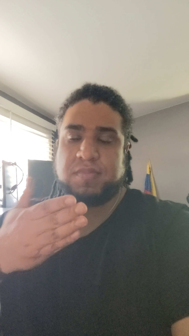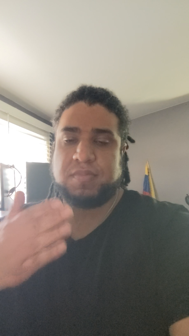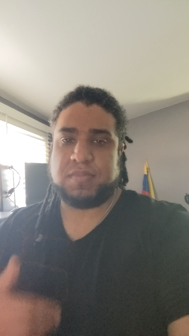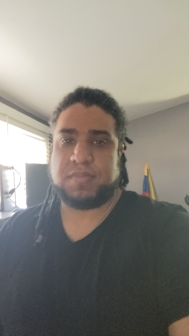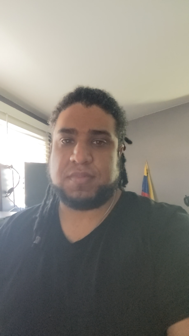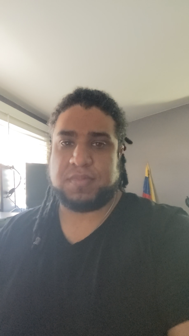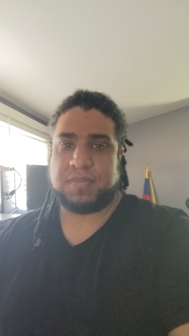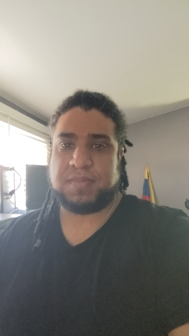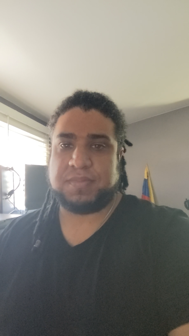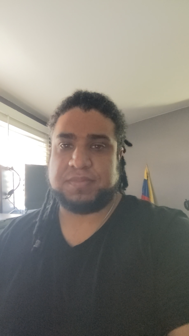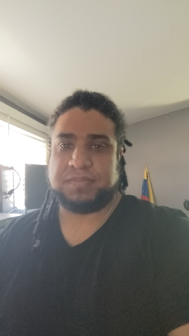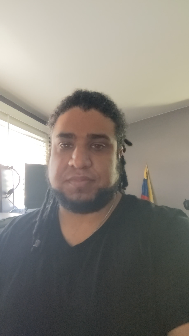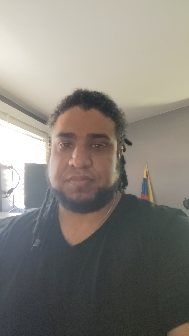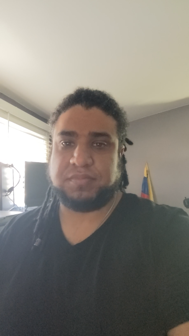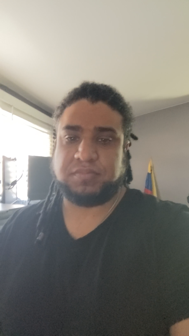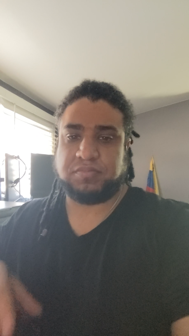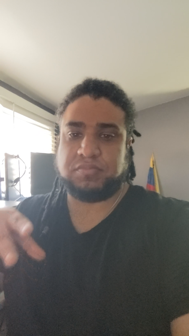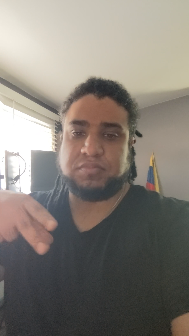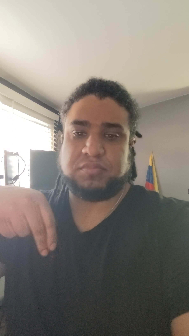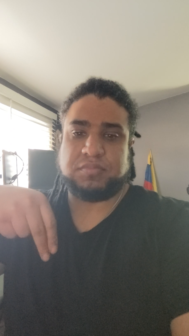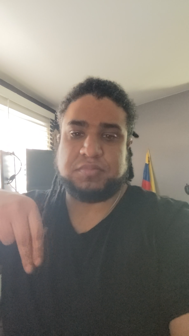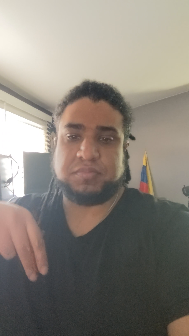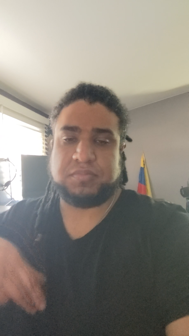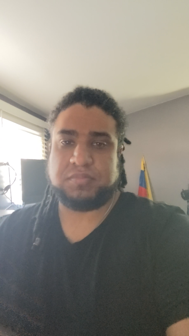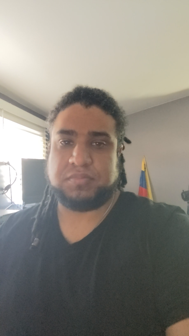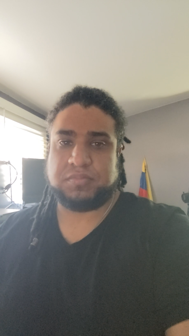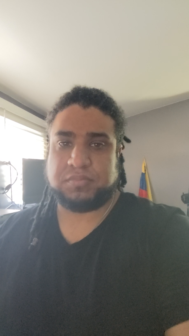diaper